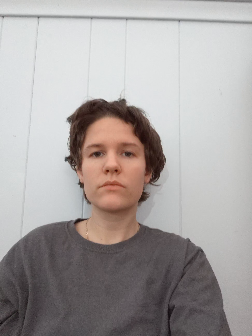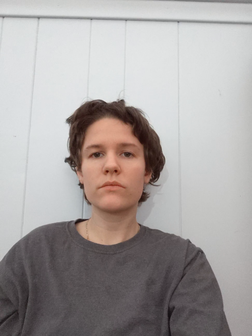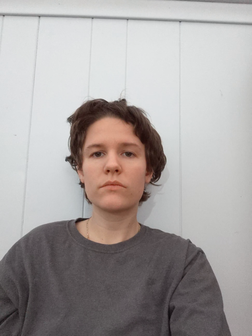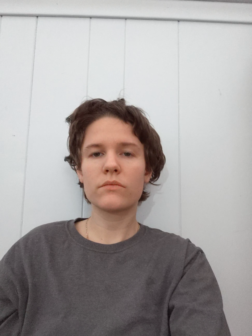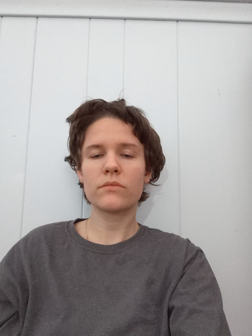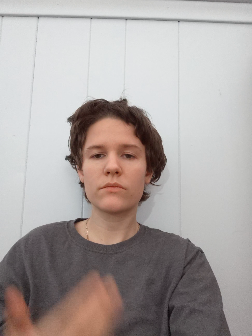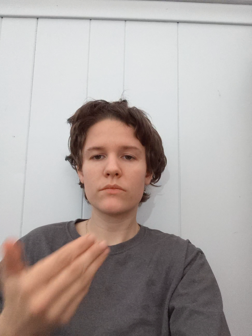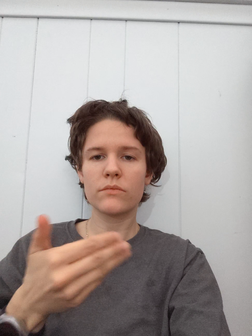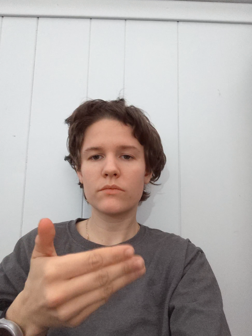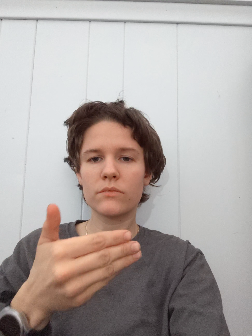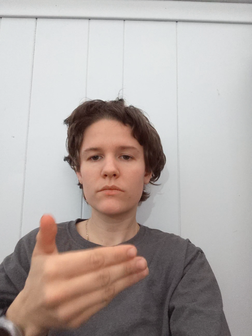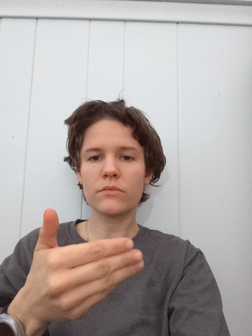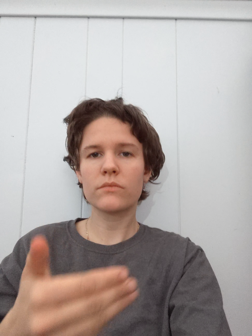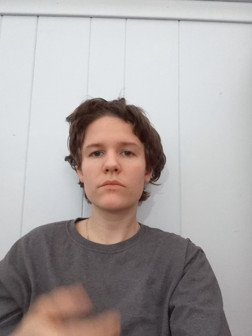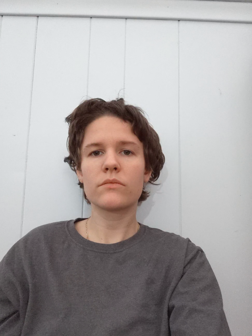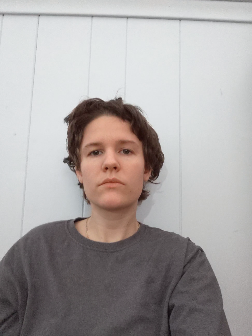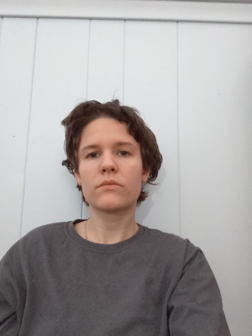close